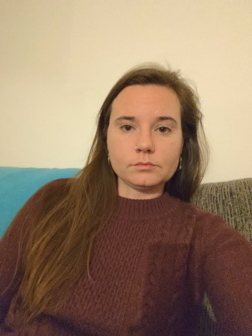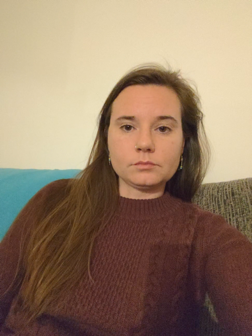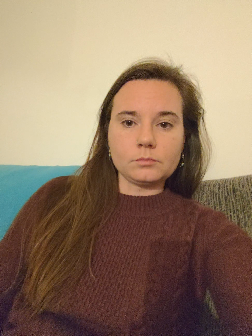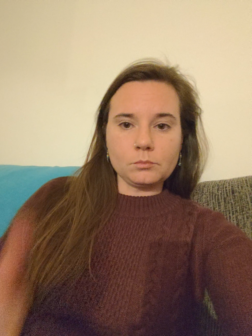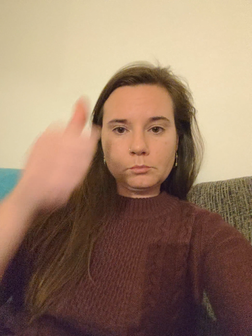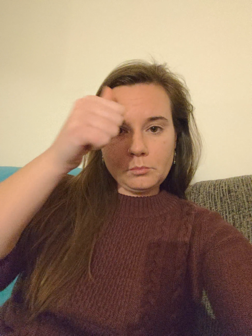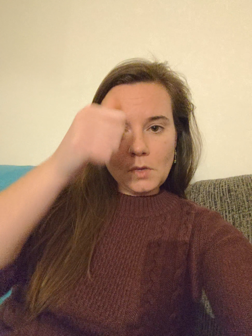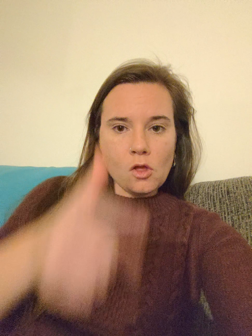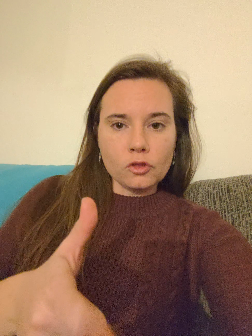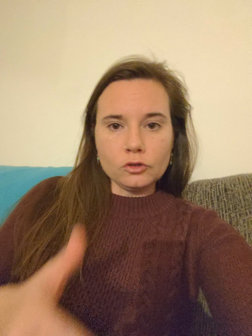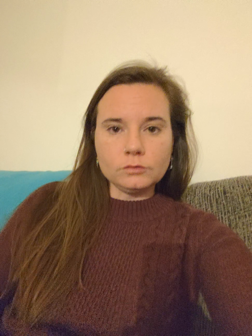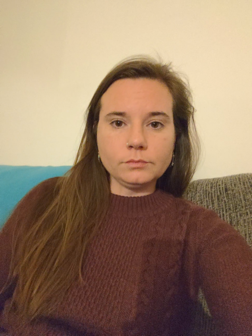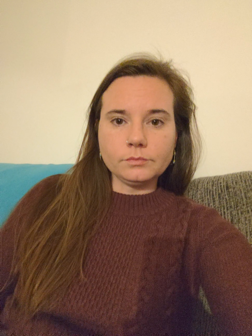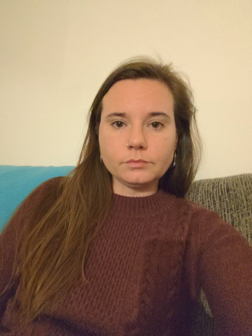brother